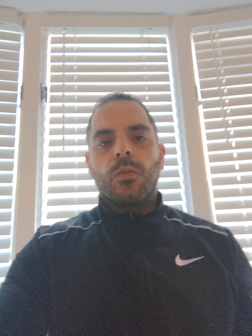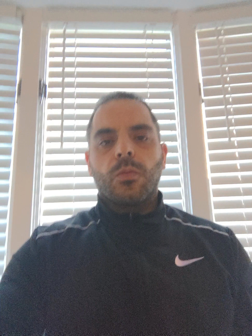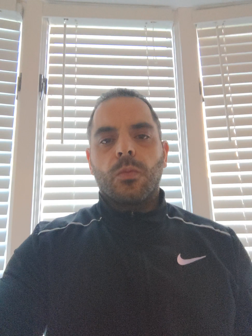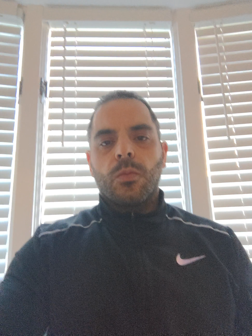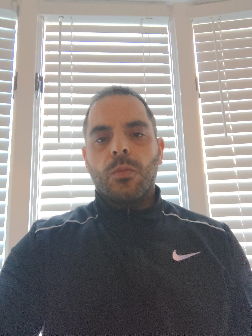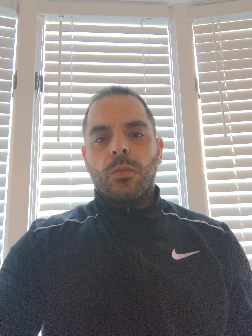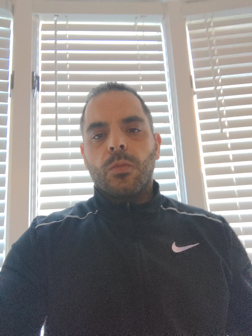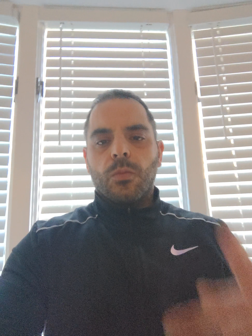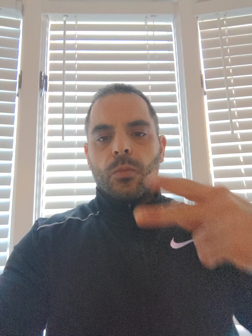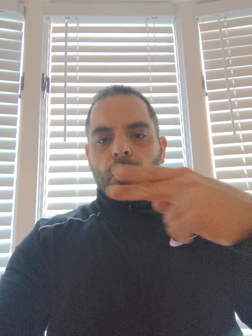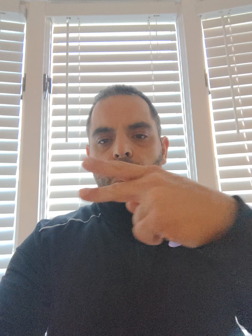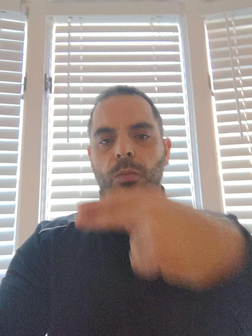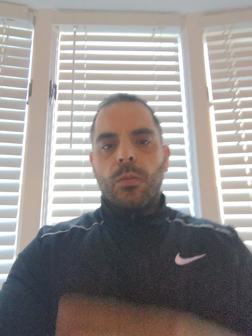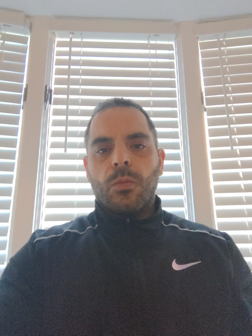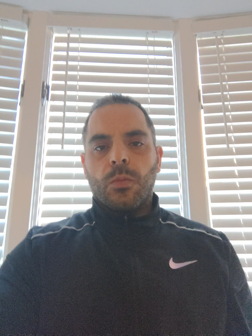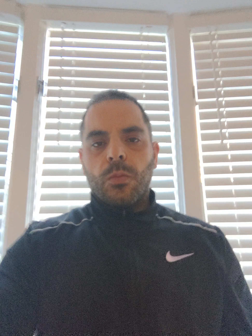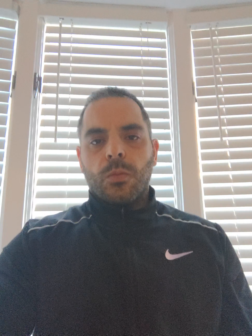scissors